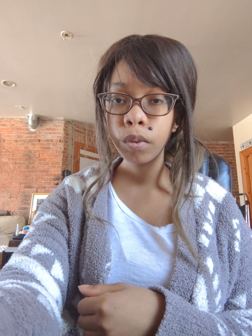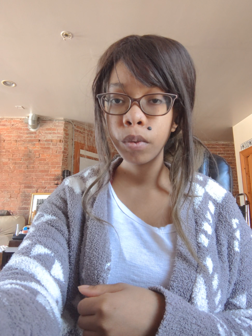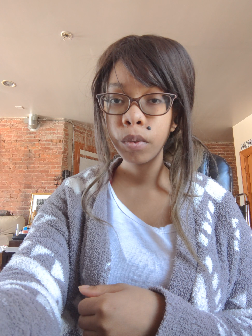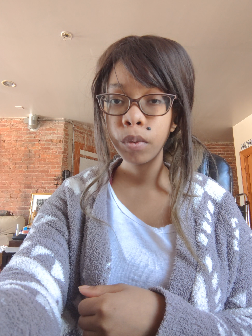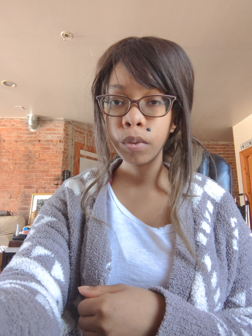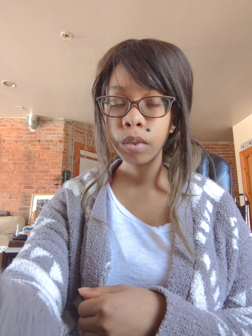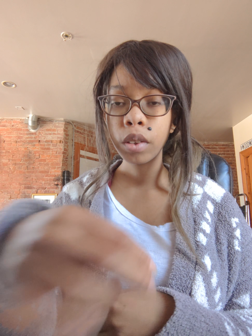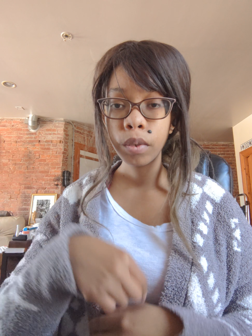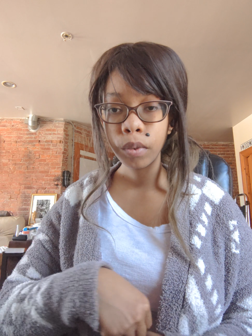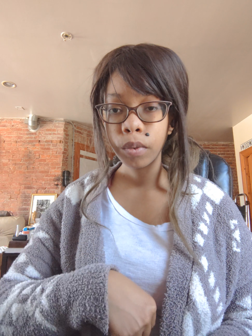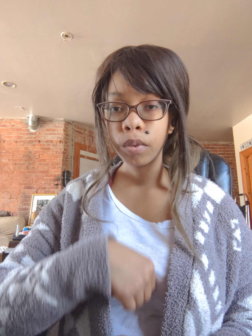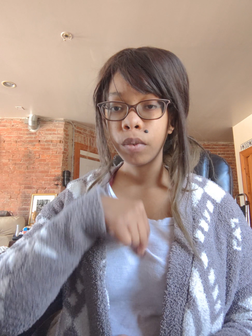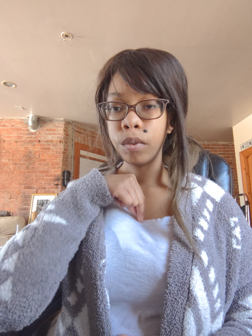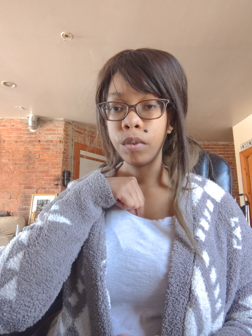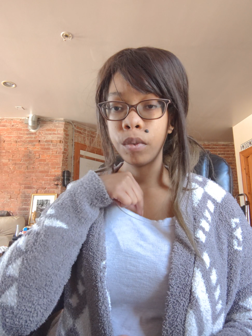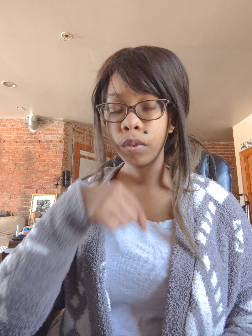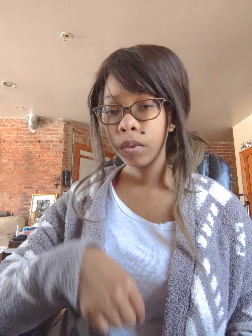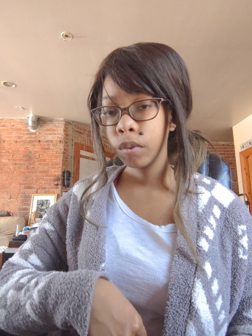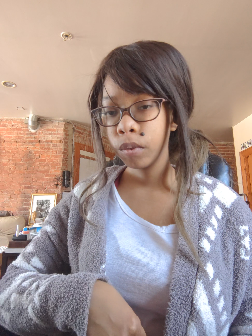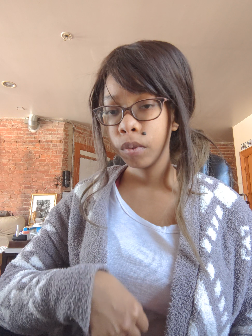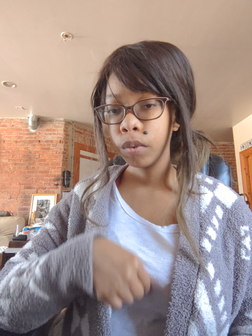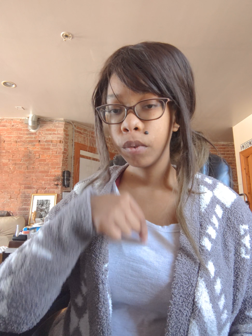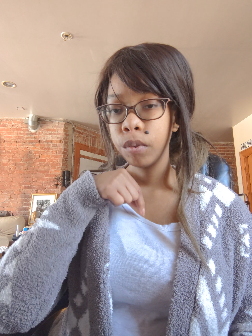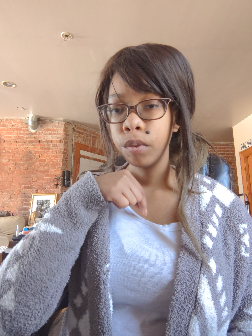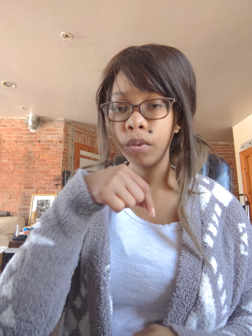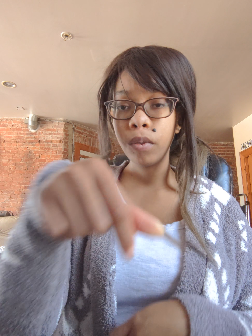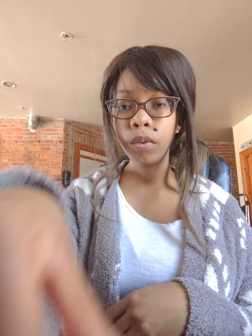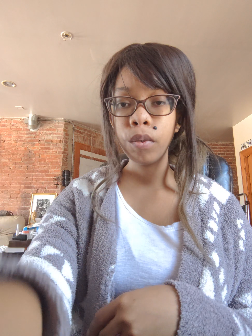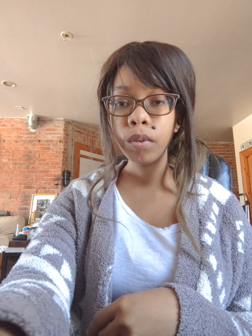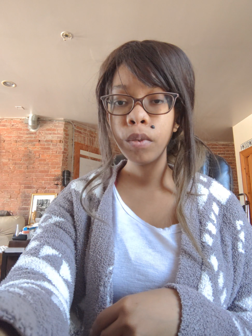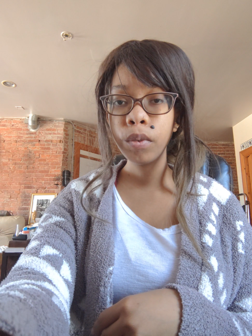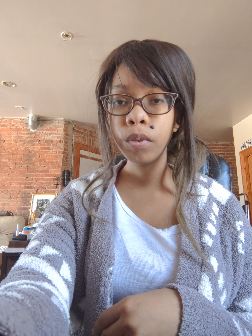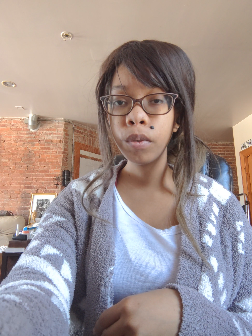zipper